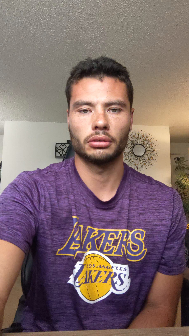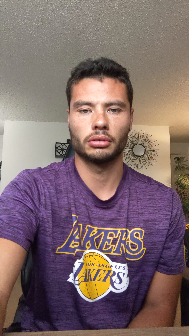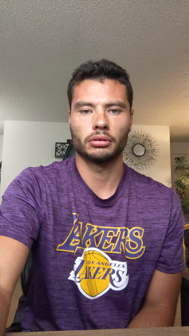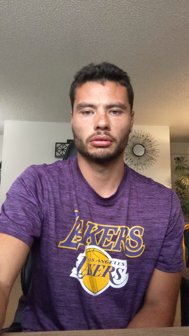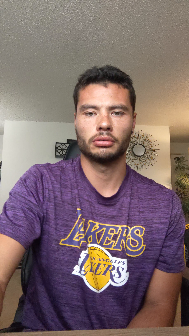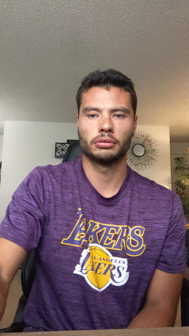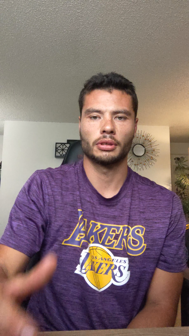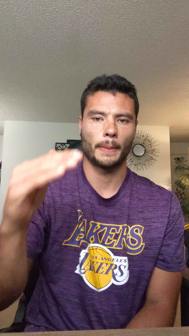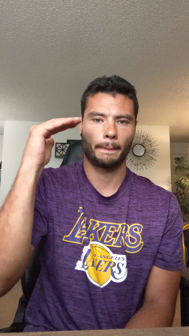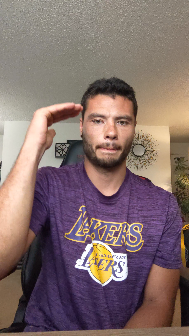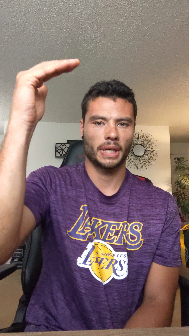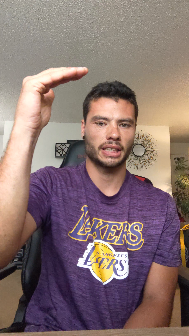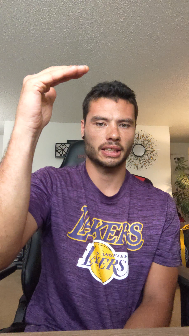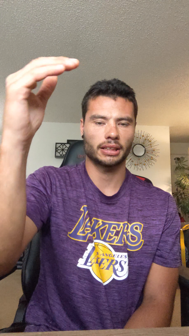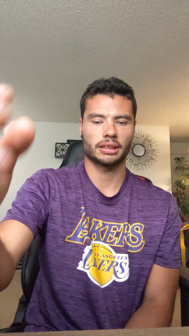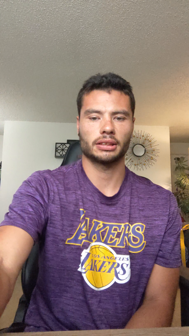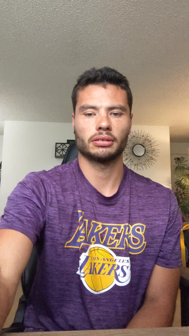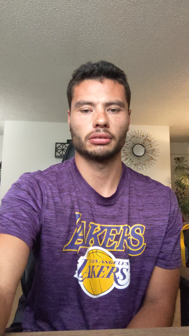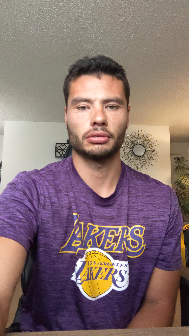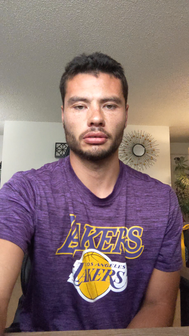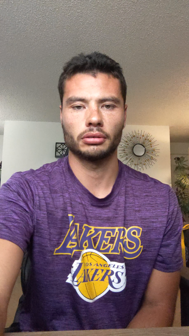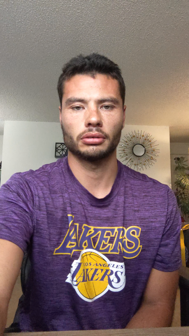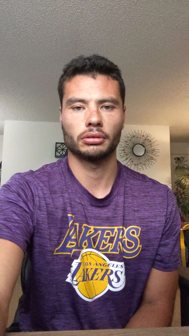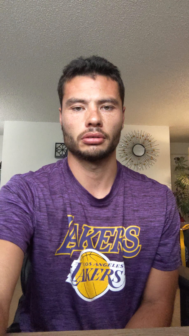big